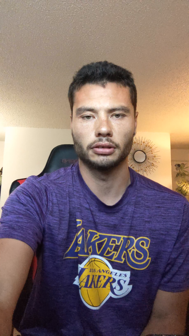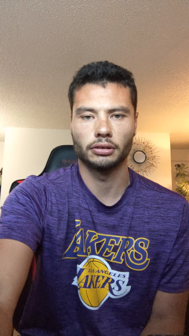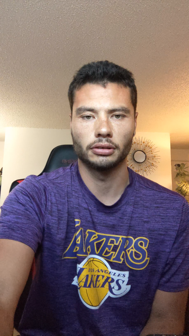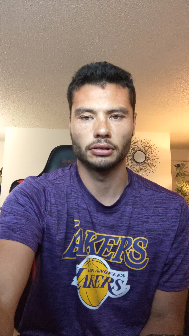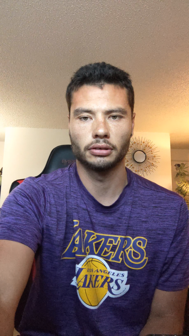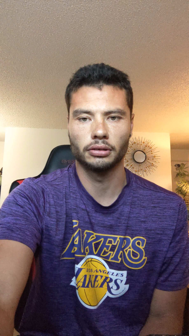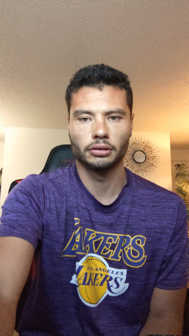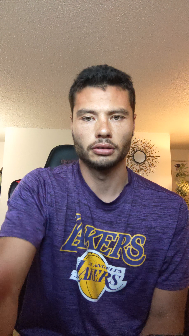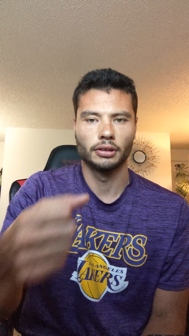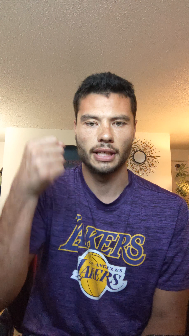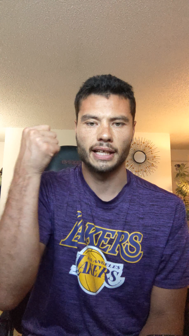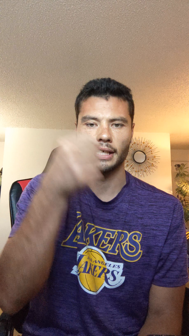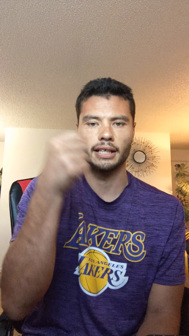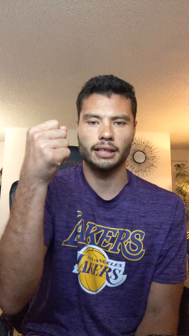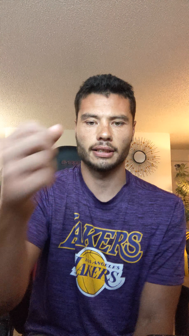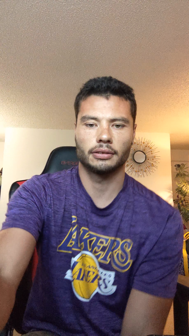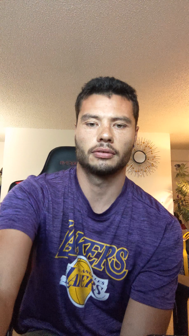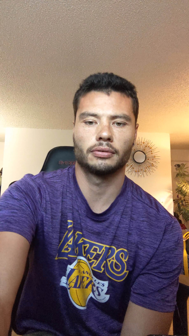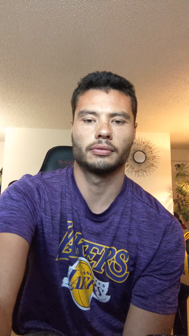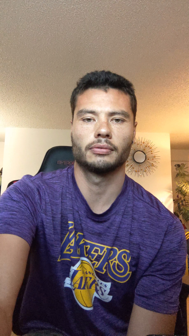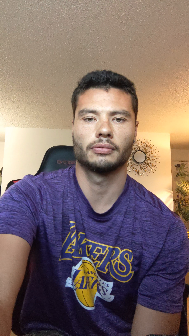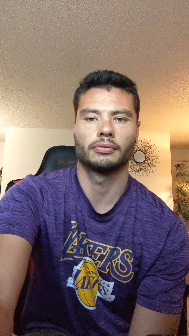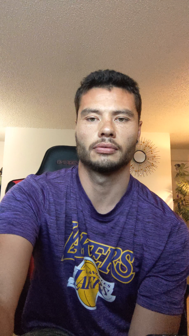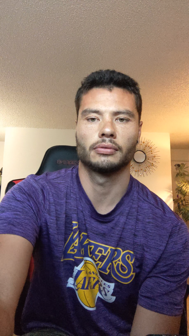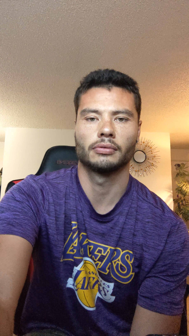hit